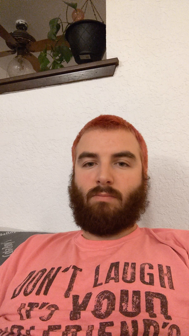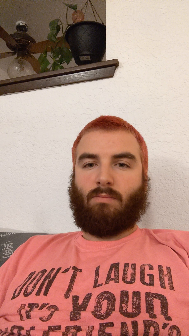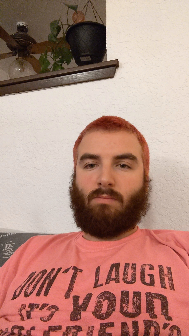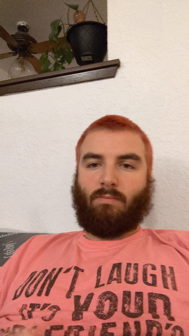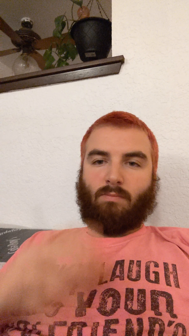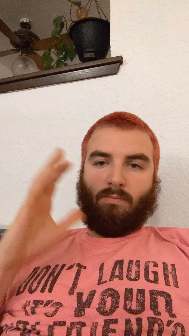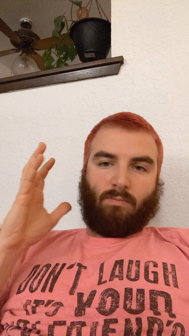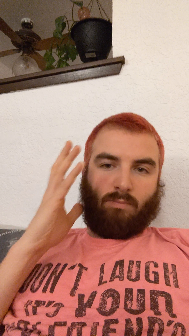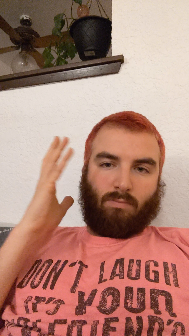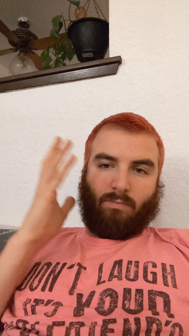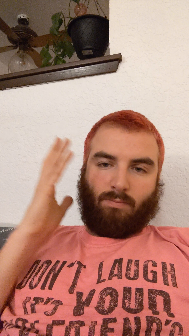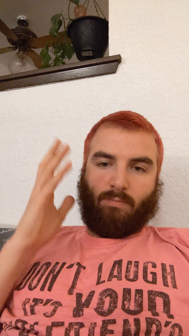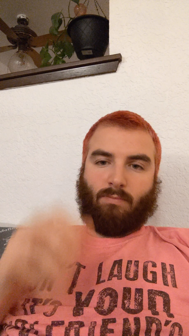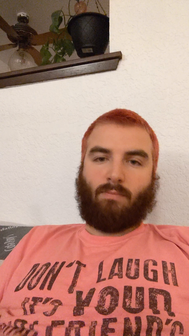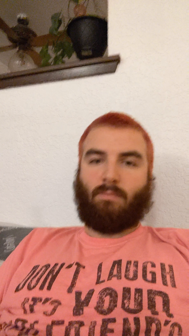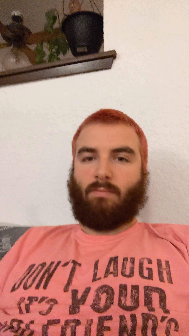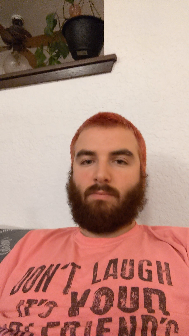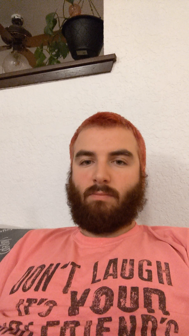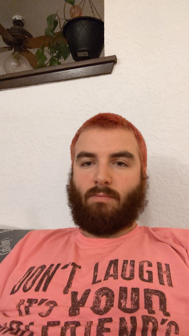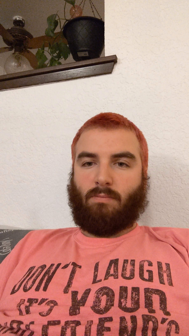pillow